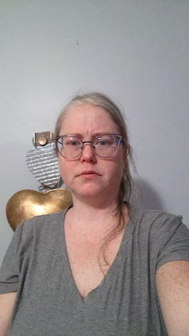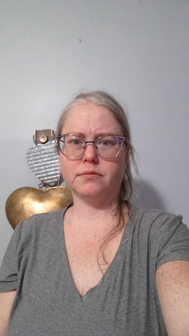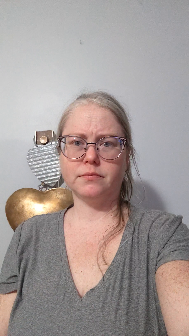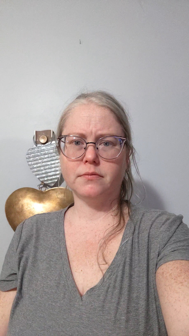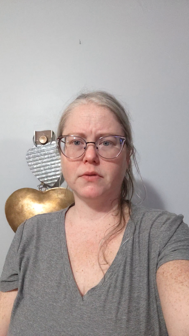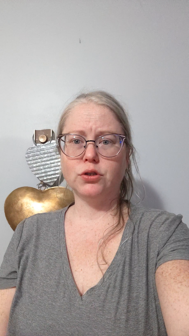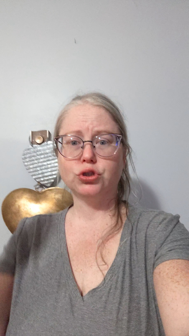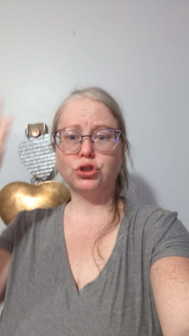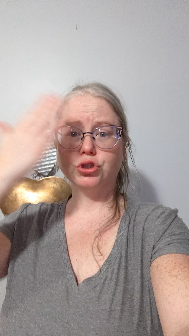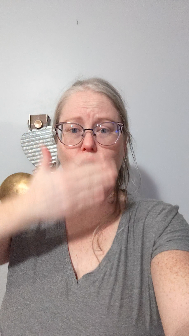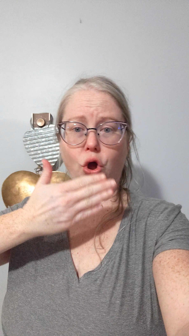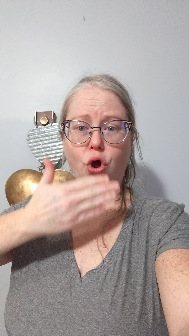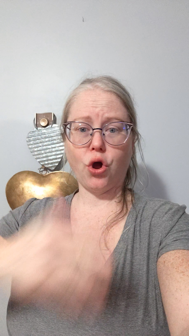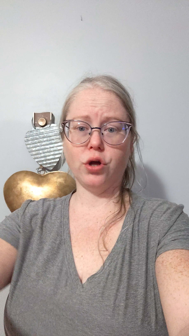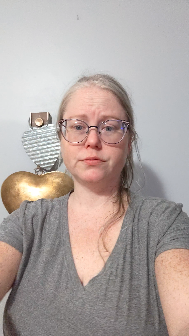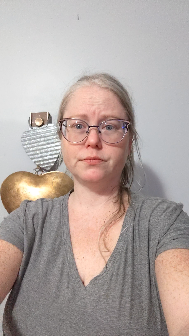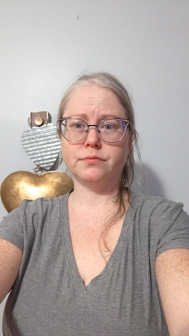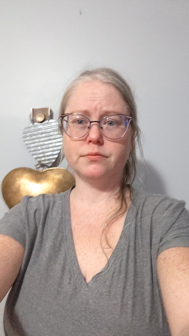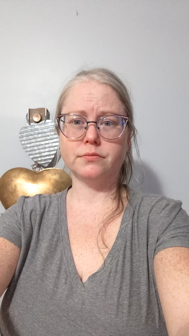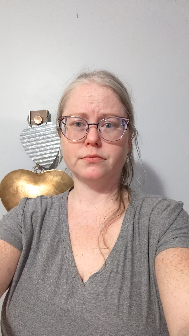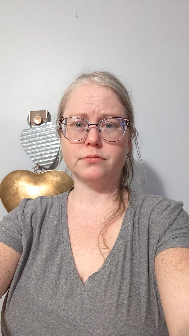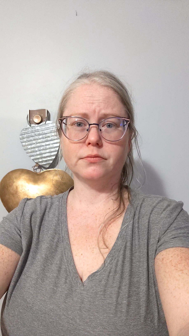dark